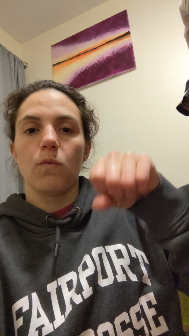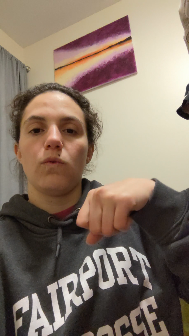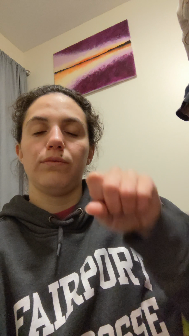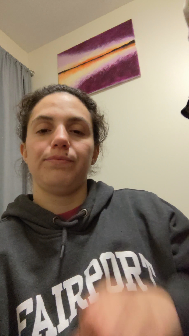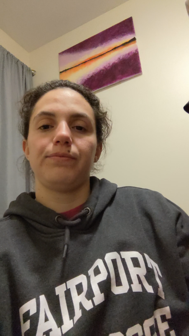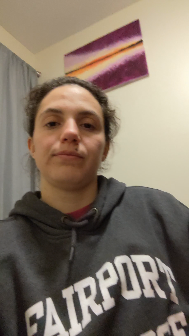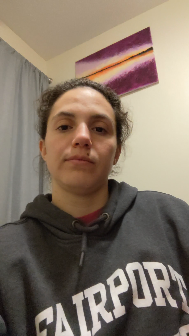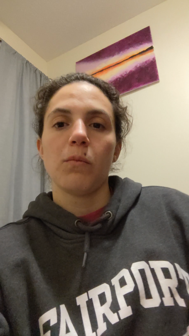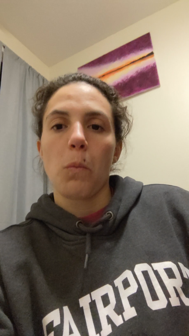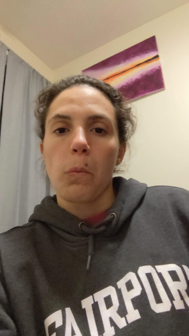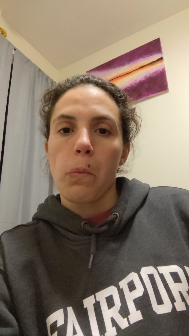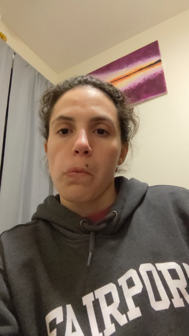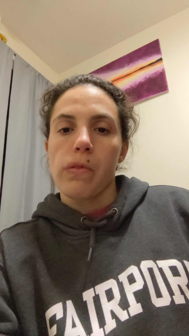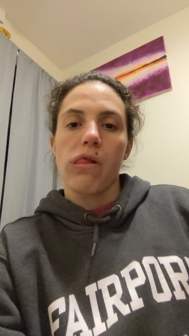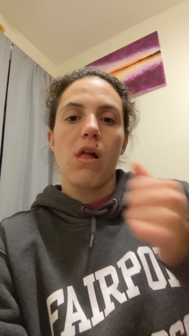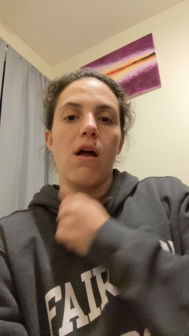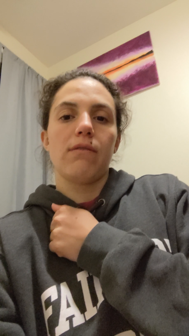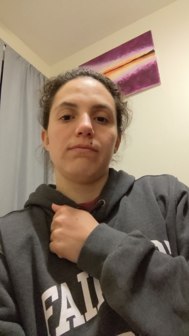hug